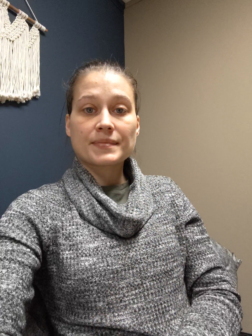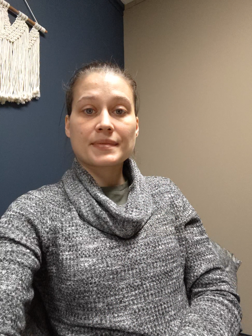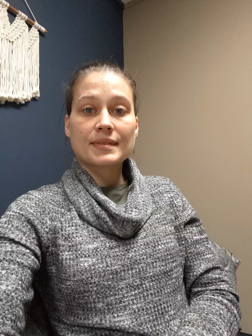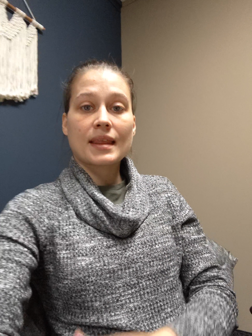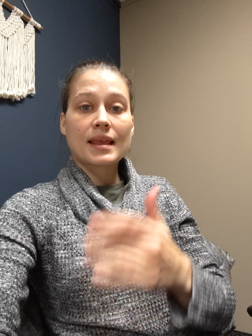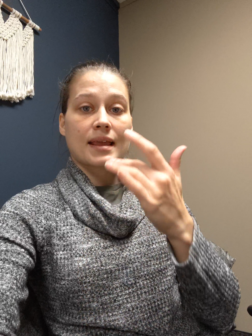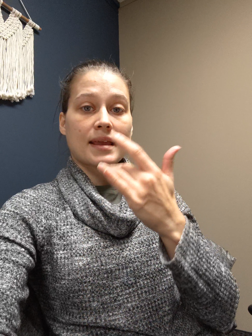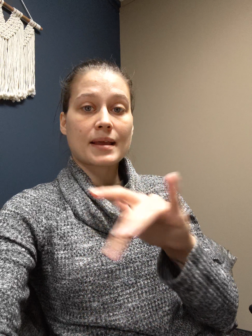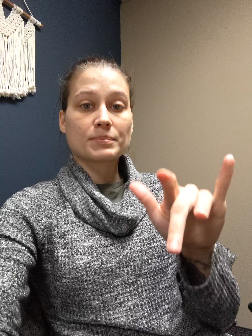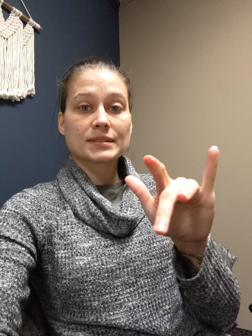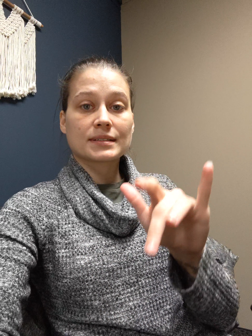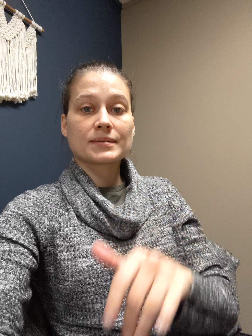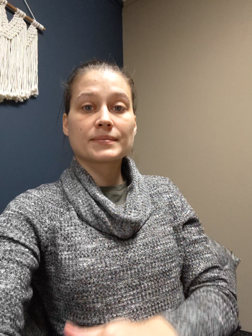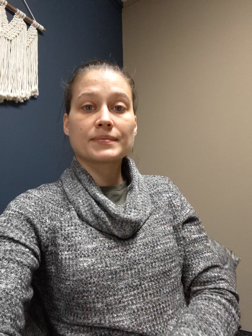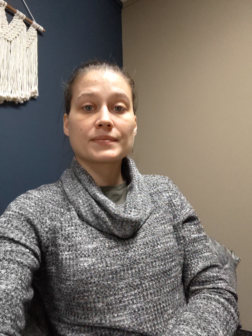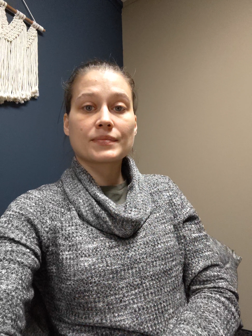empty